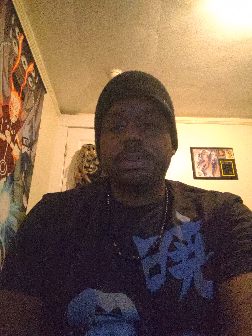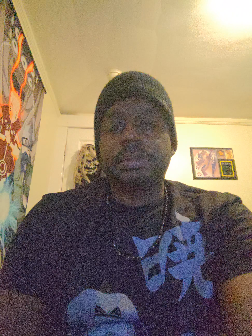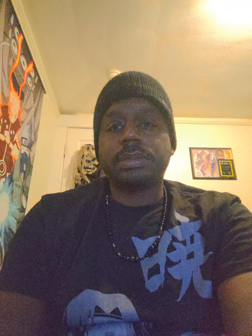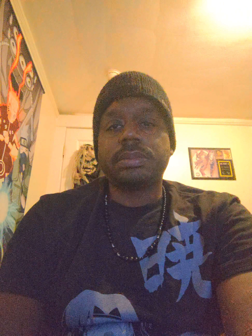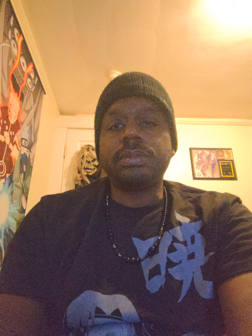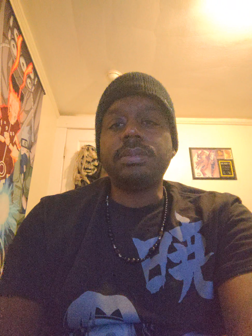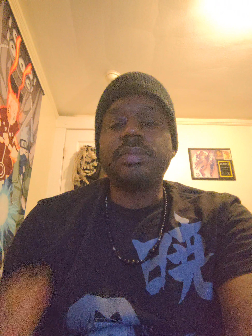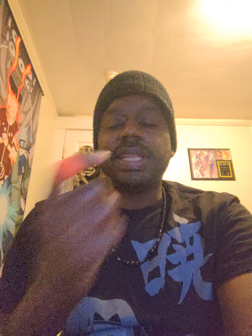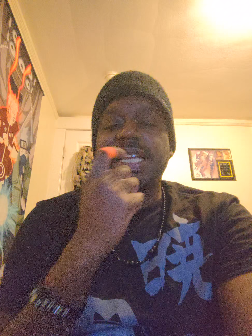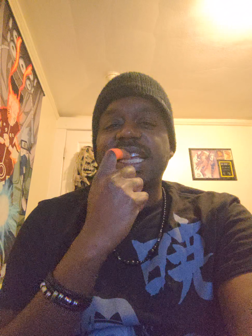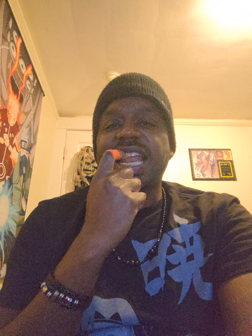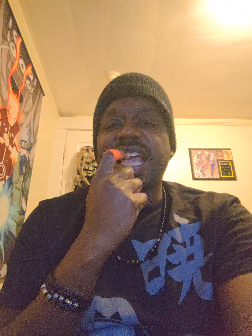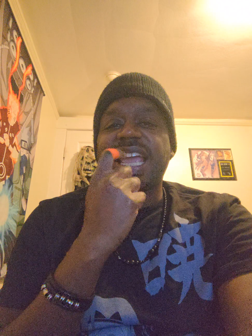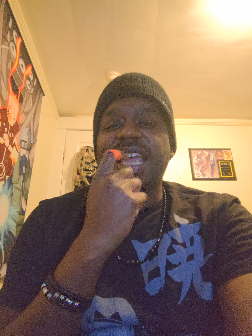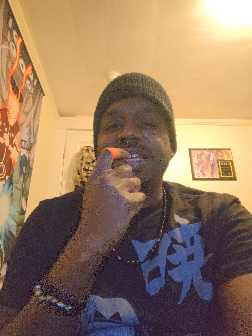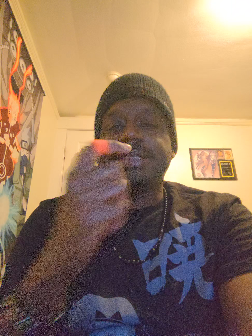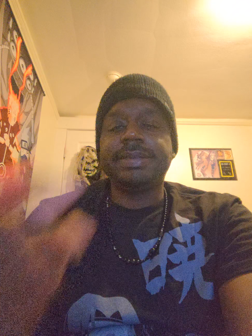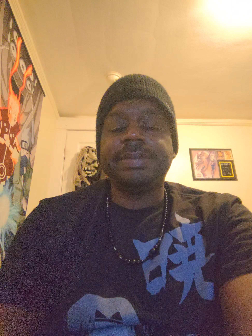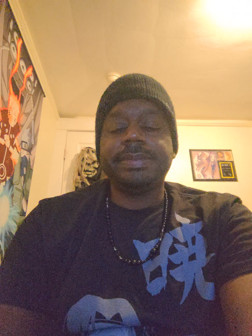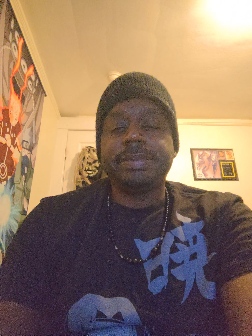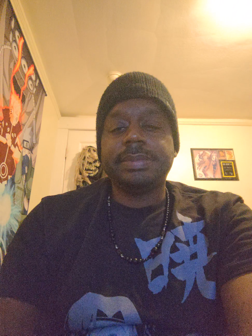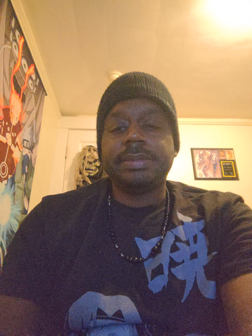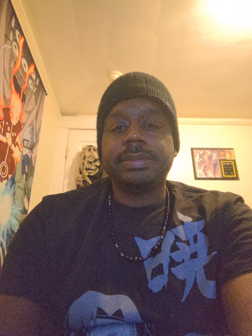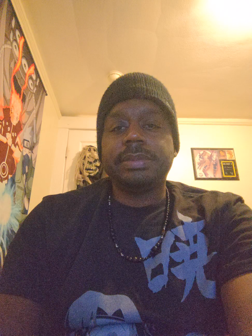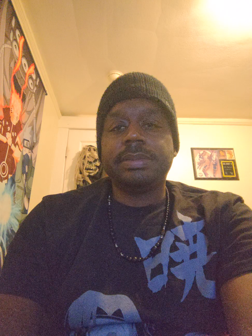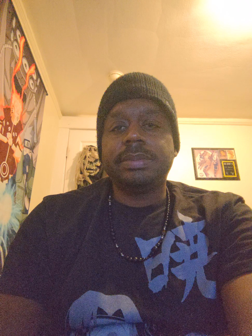window